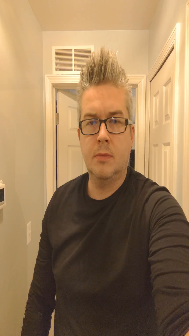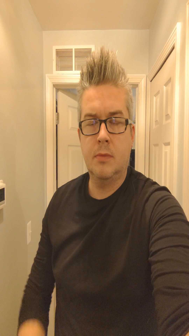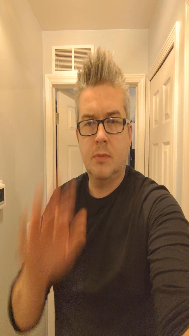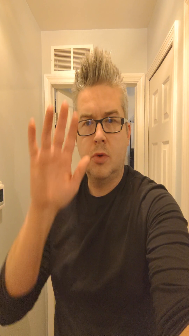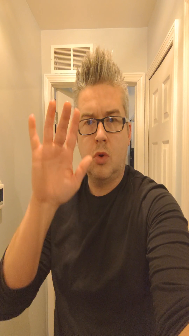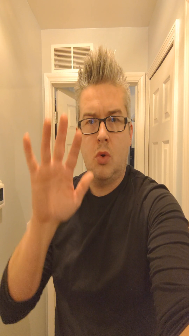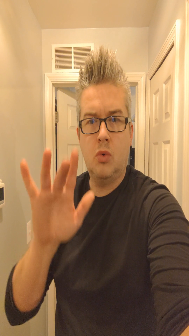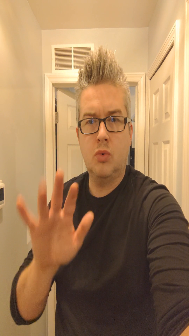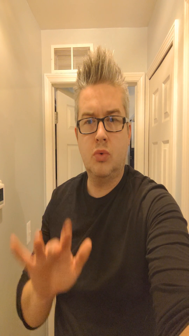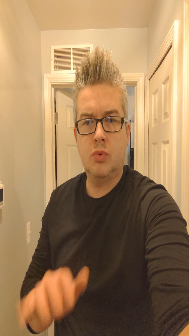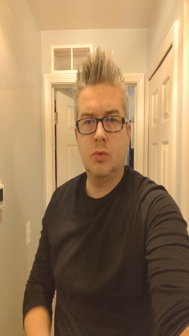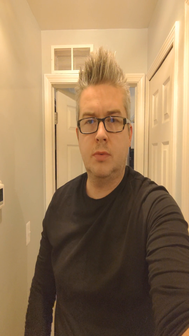snow